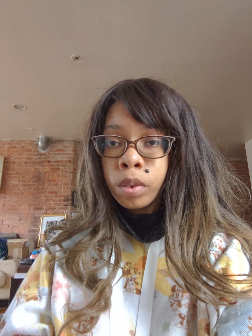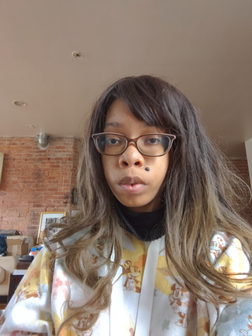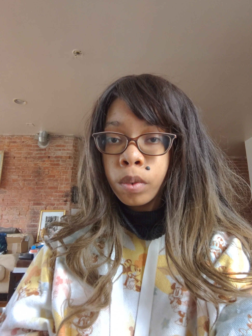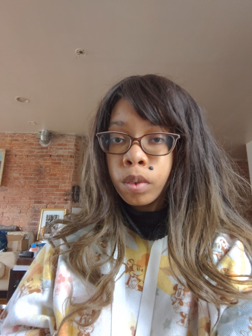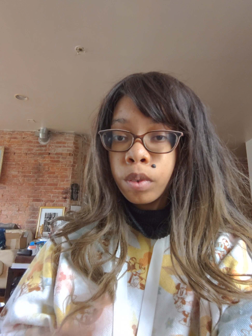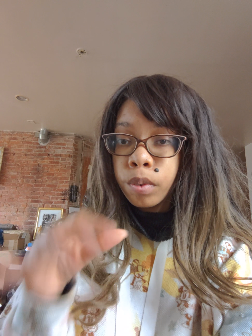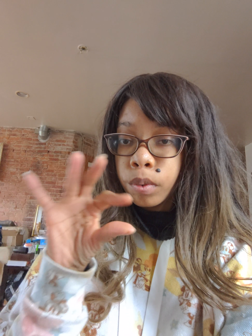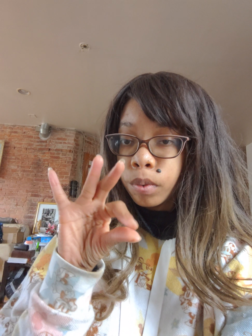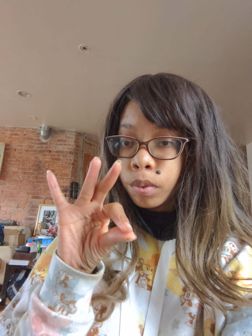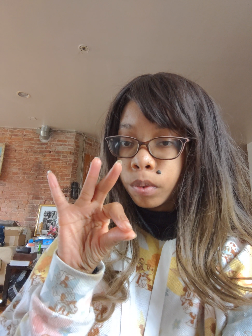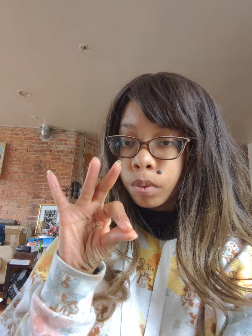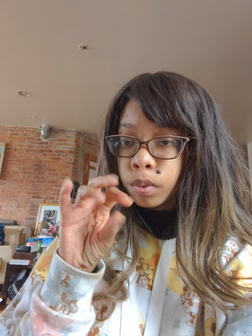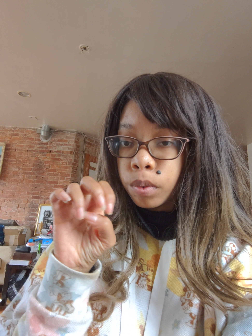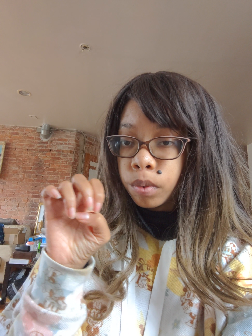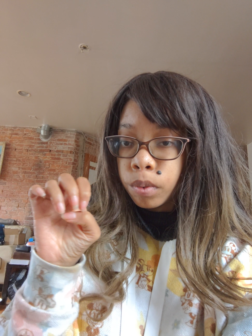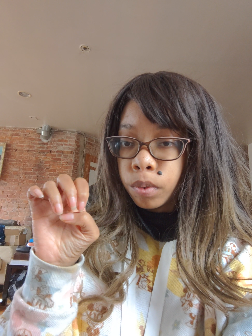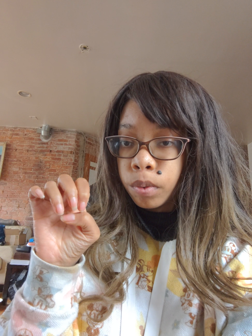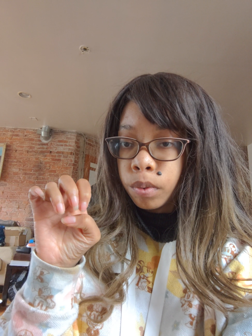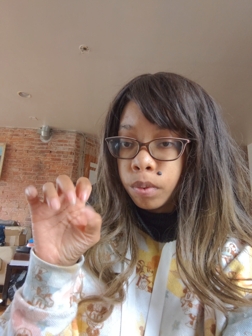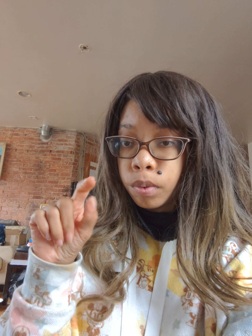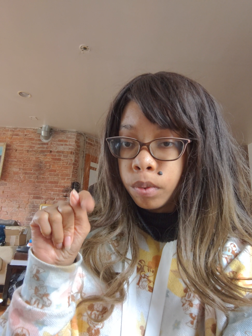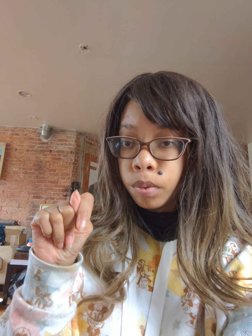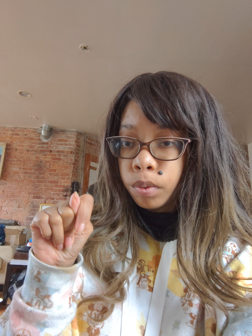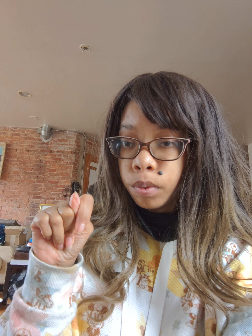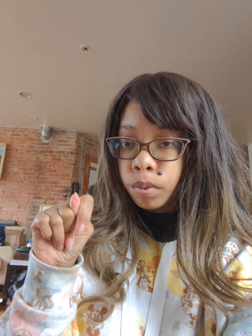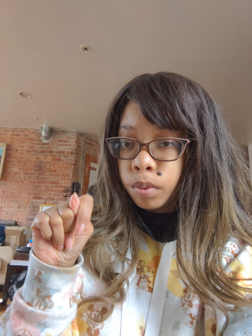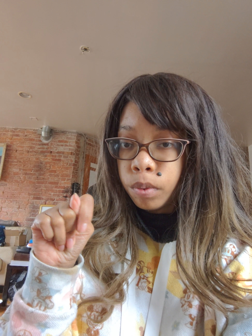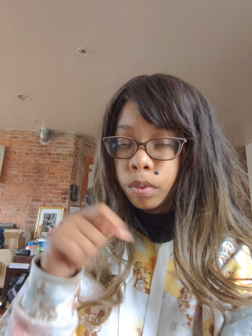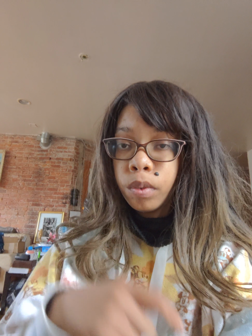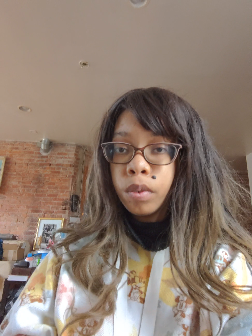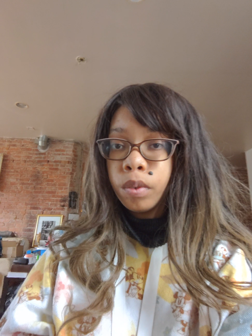feet